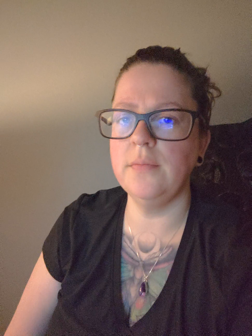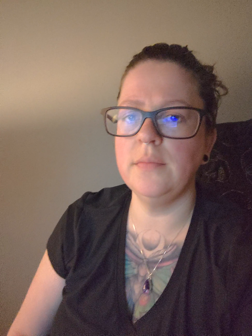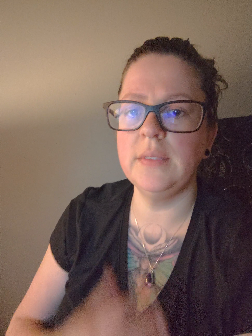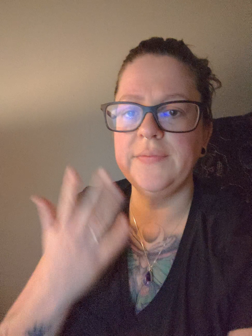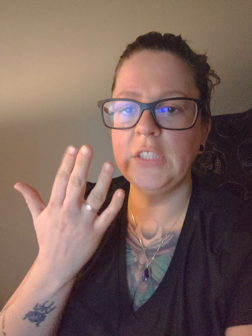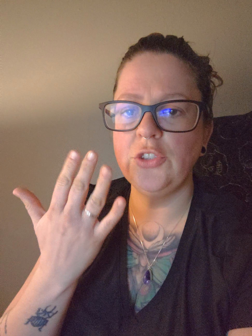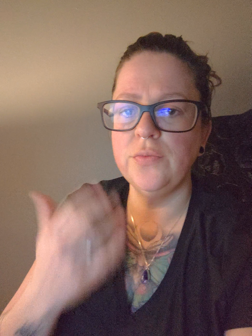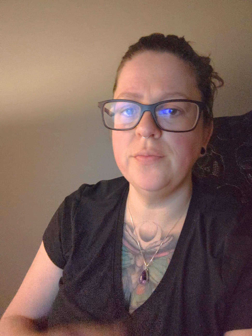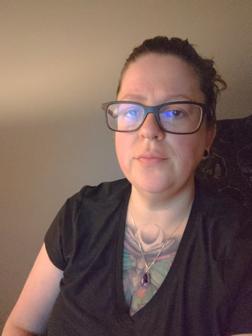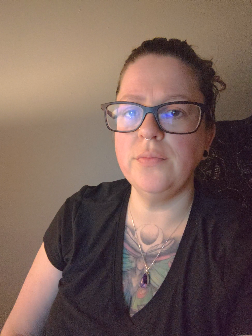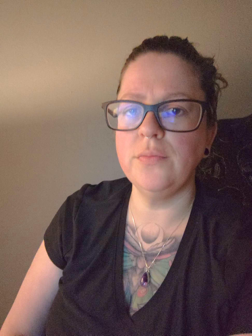finger